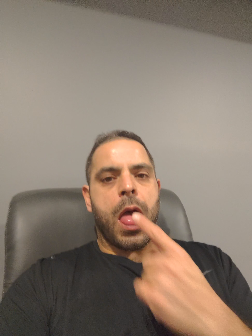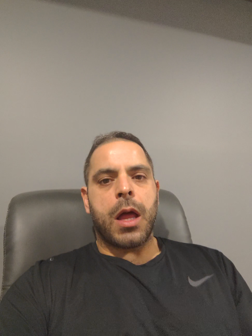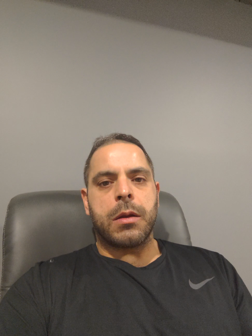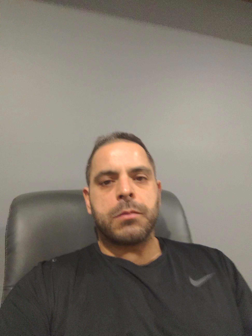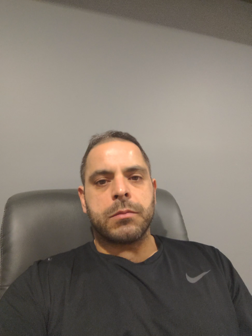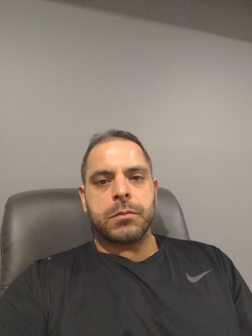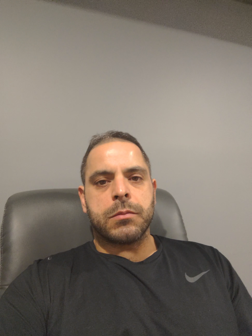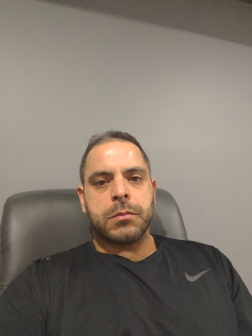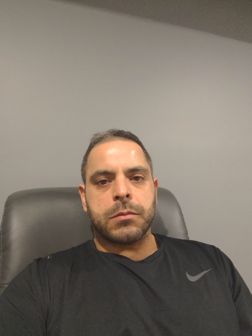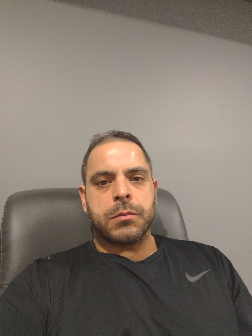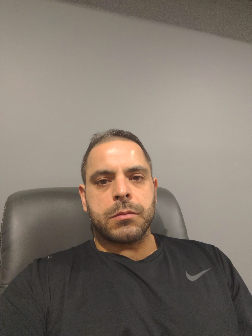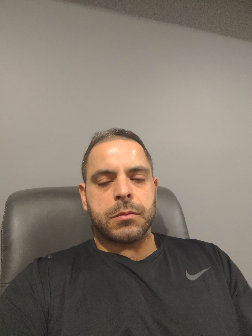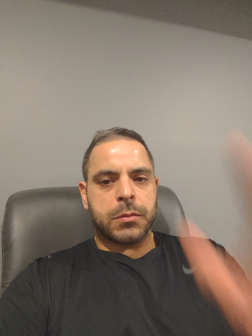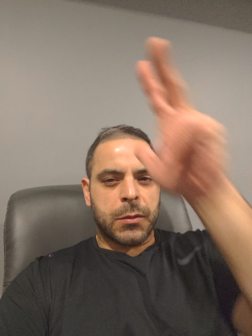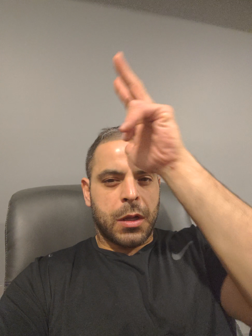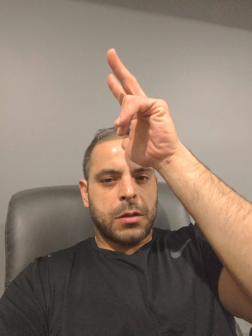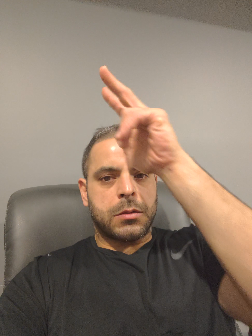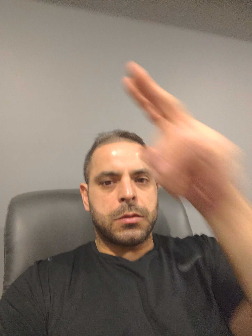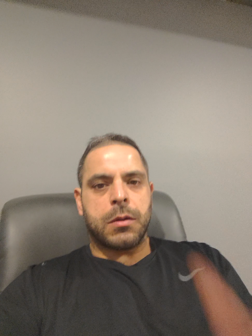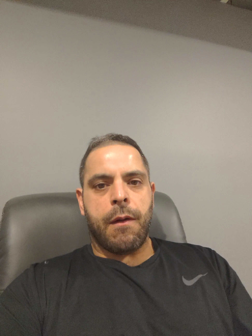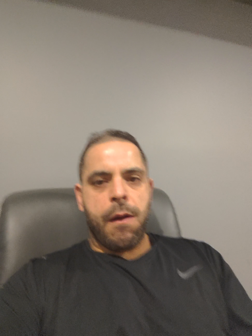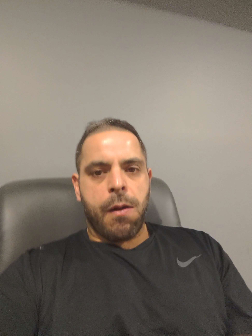hen